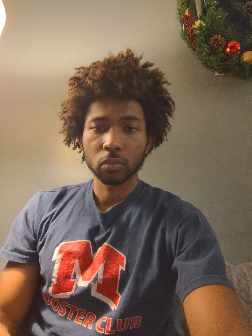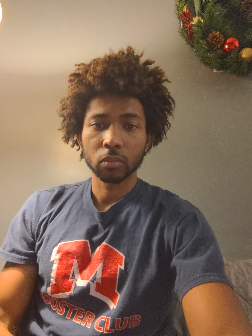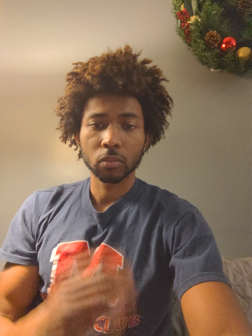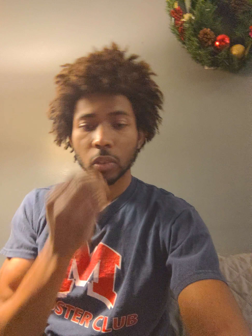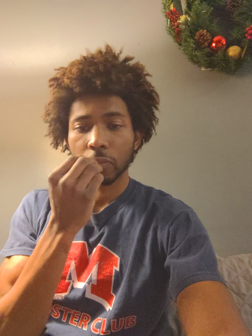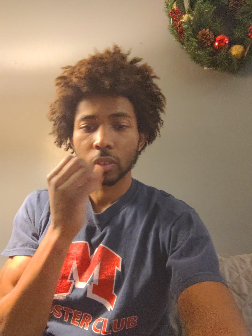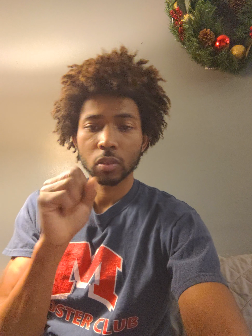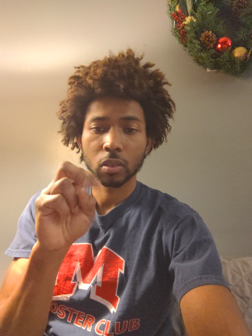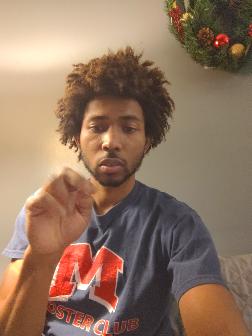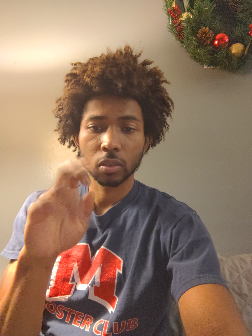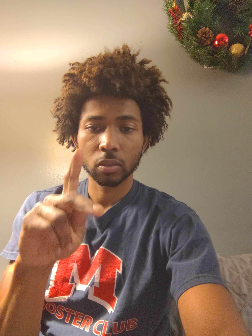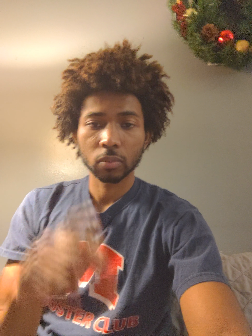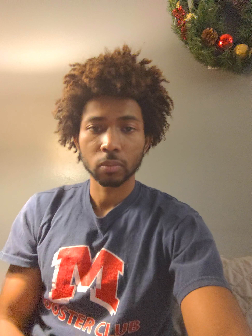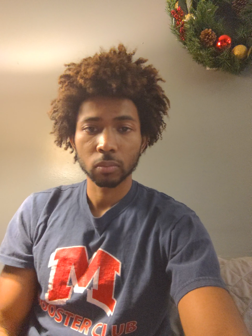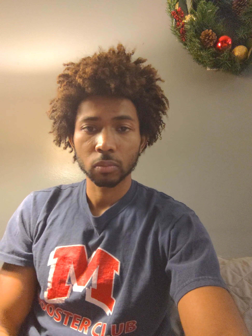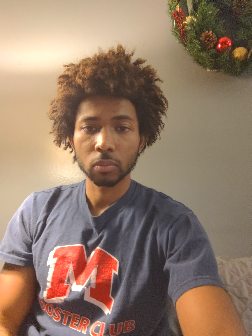snack